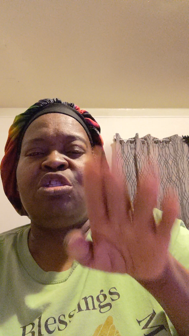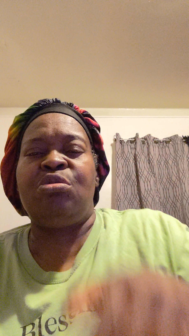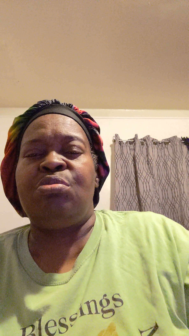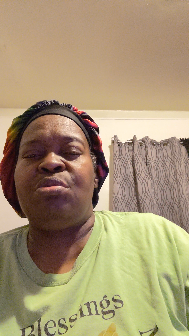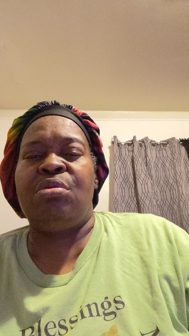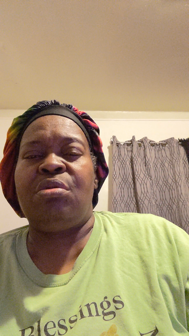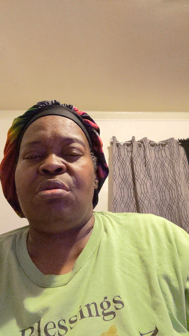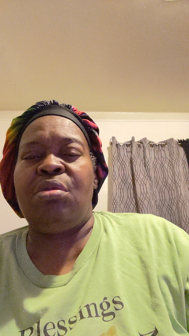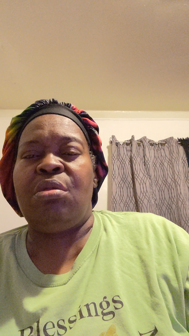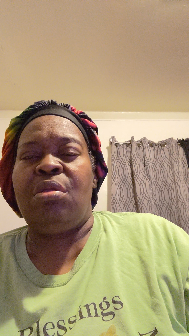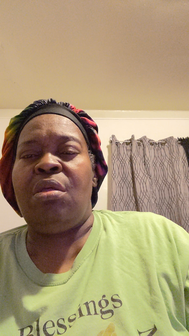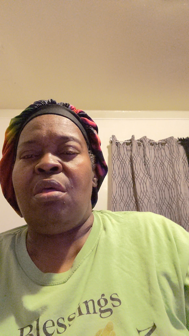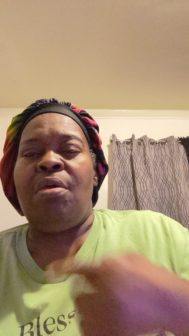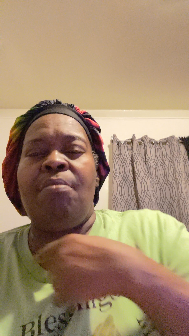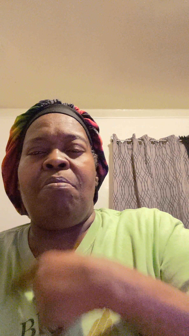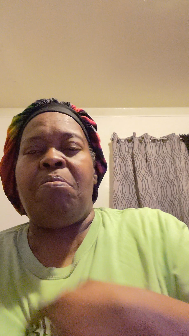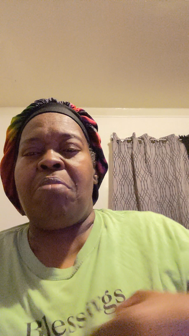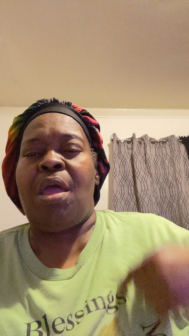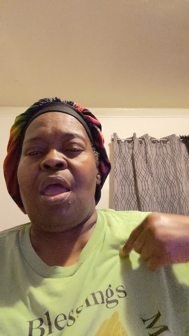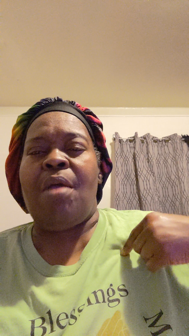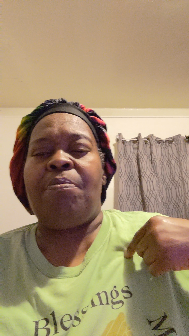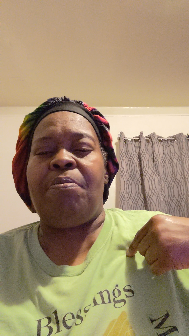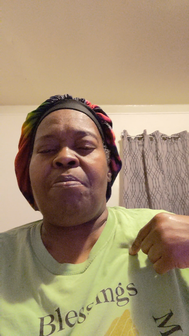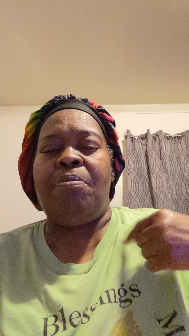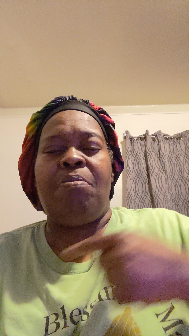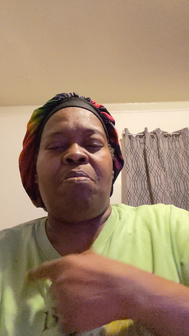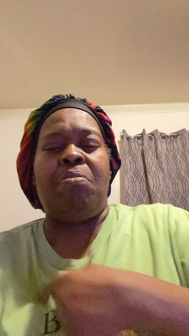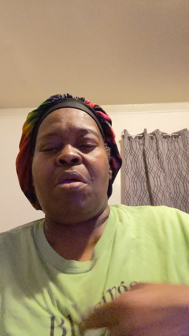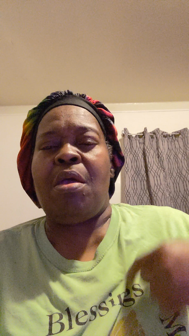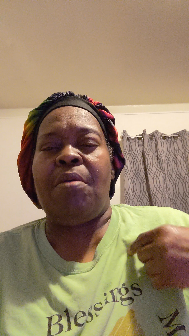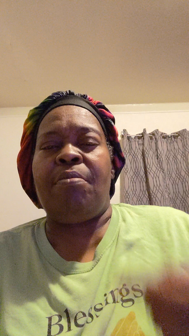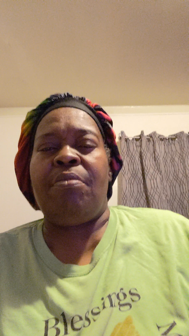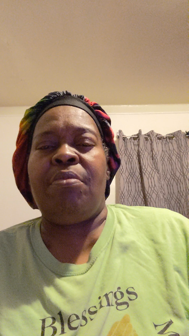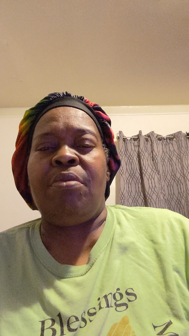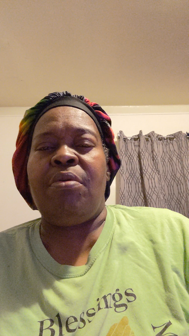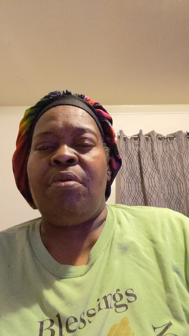bib